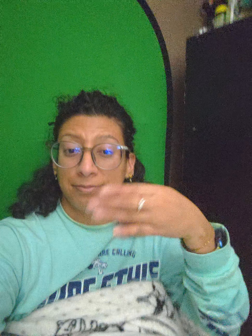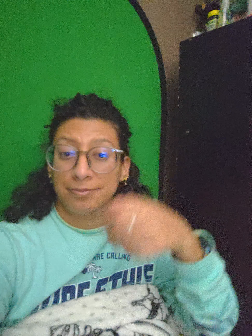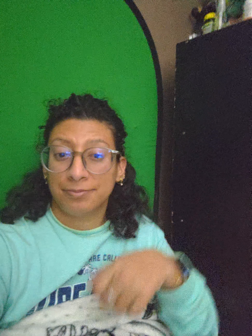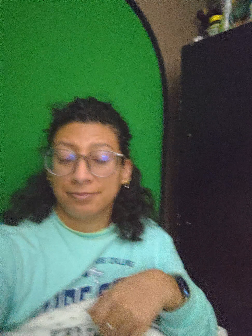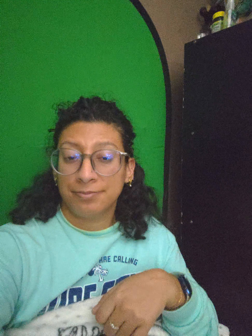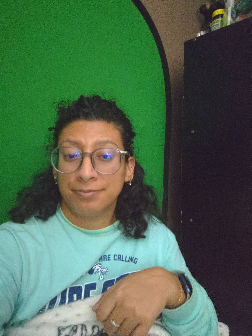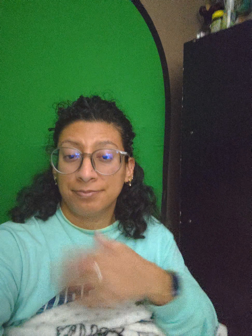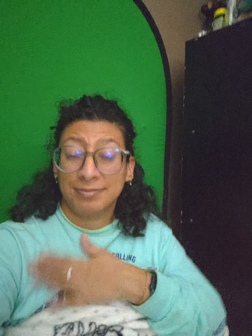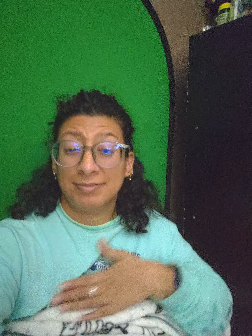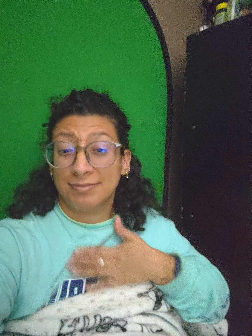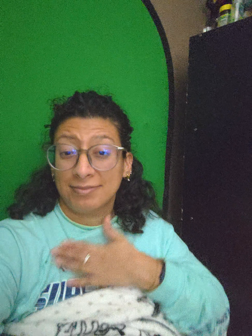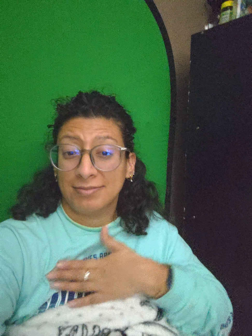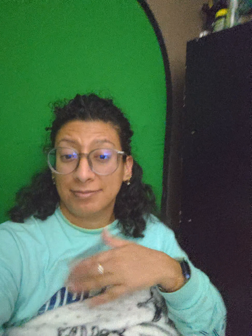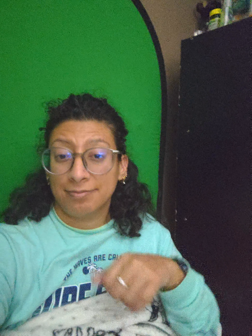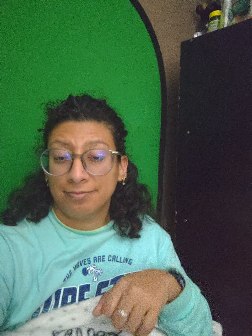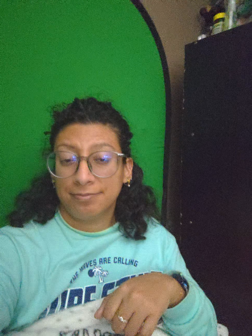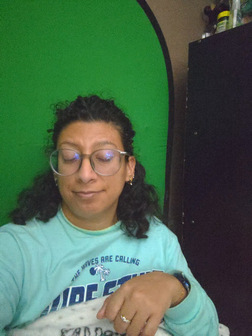please